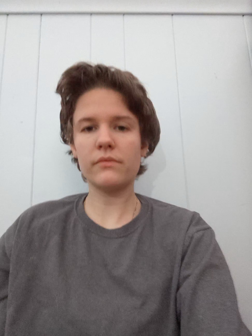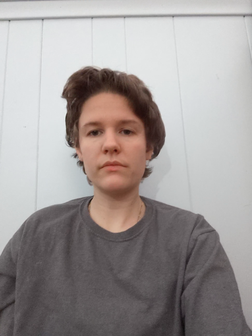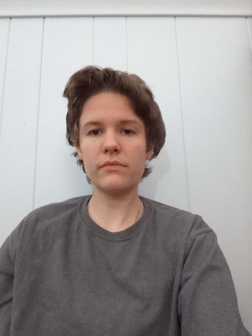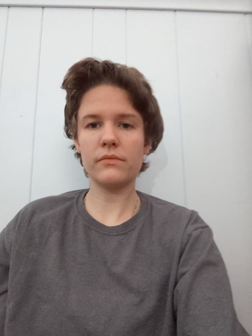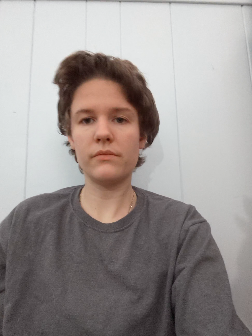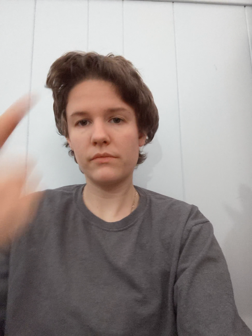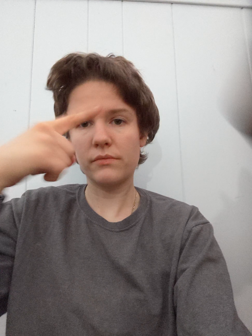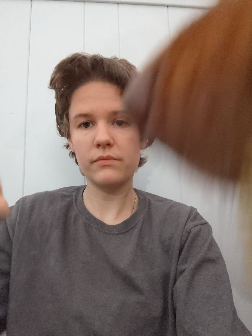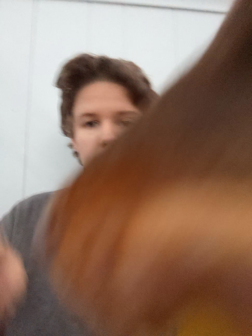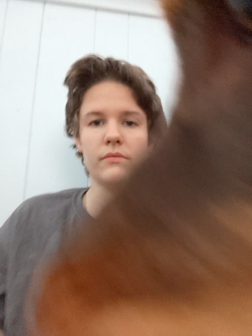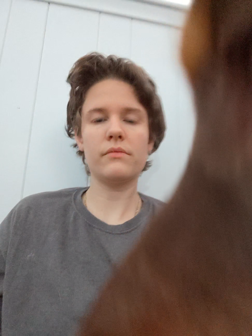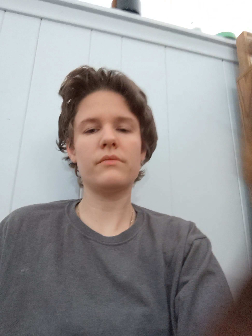for